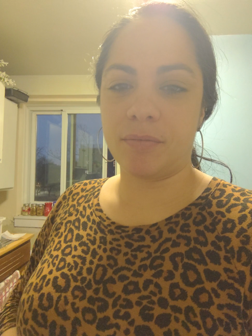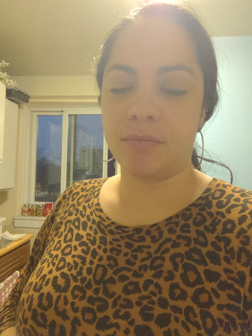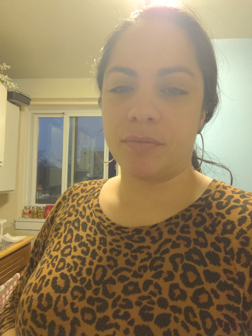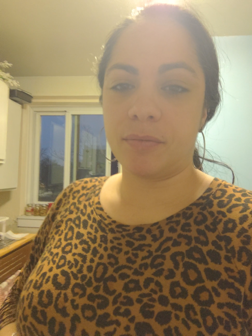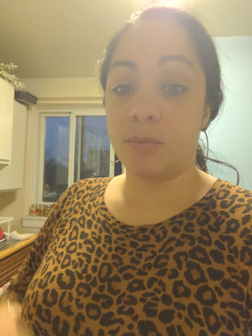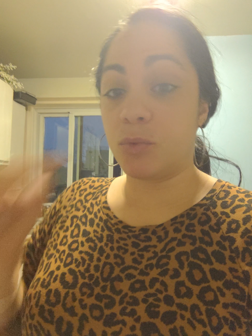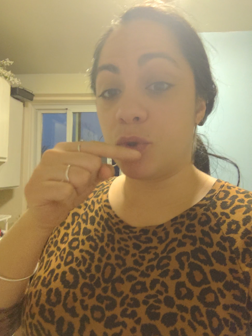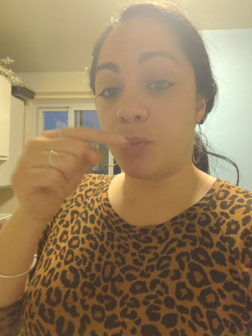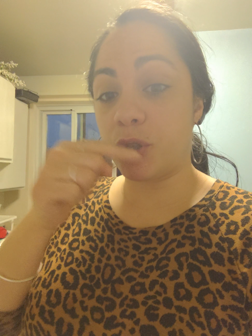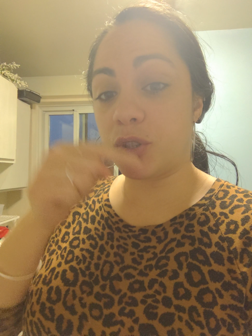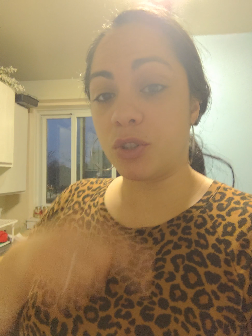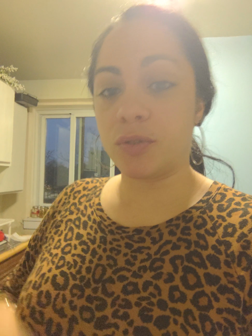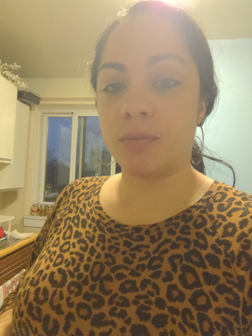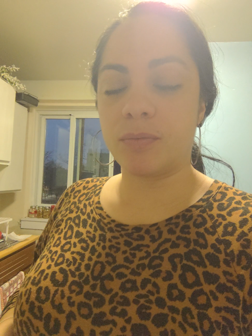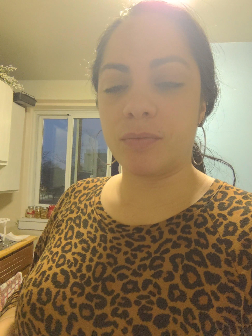toothbrush